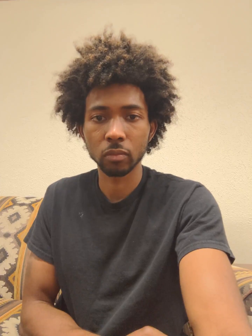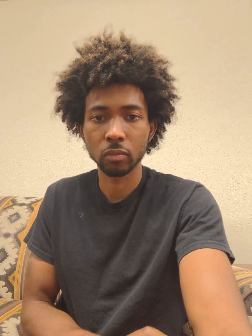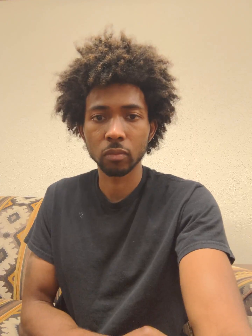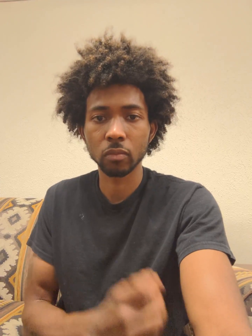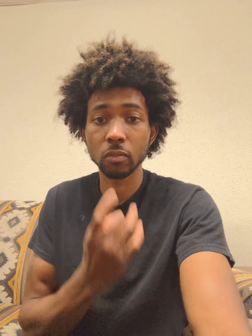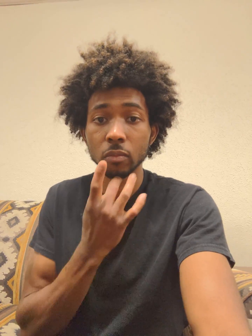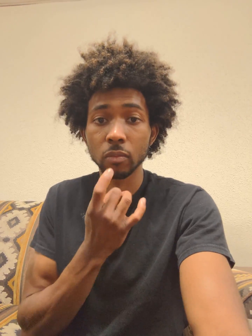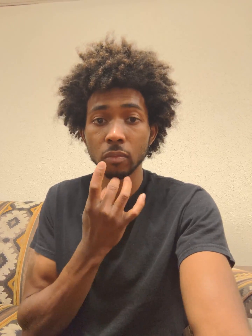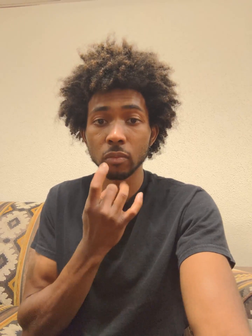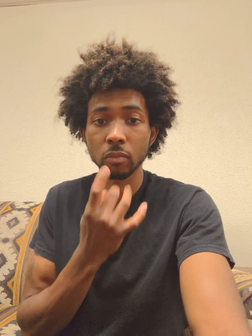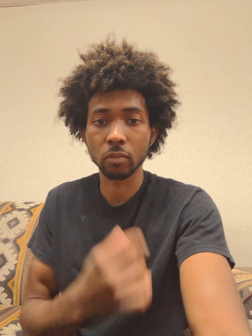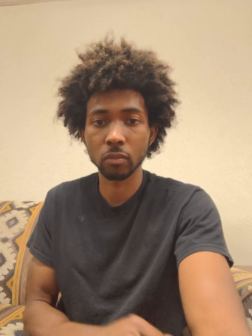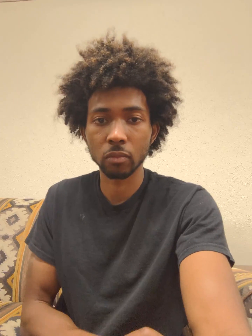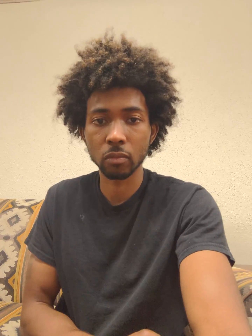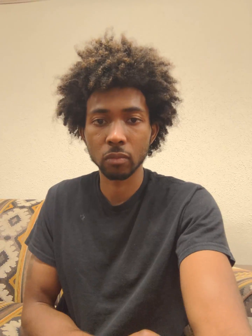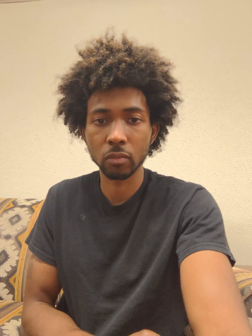light bulb